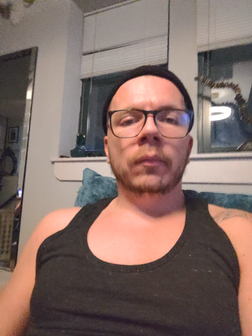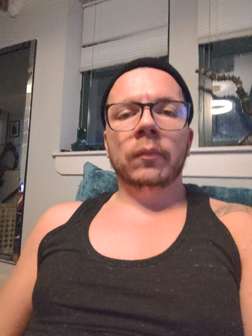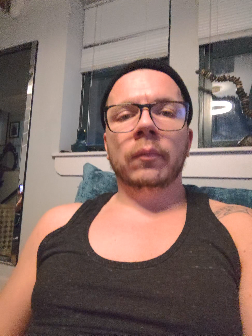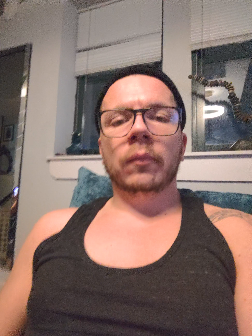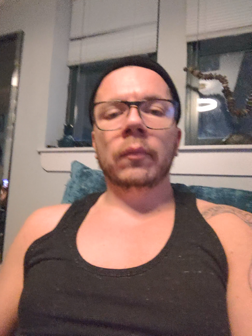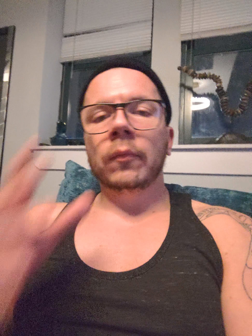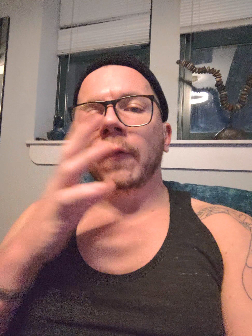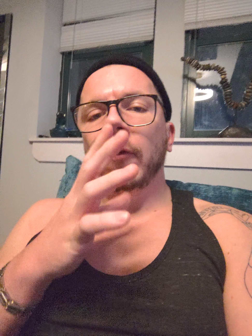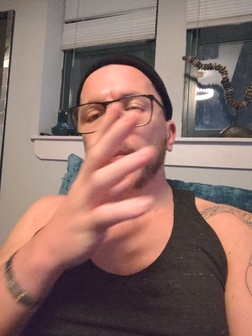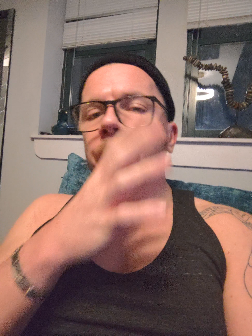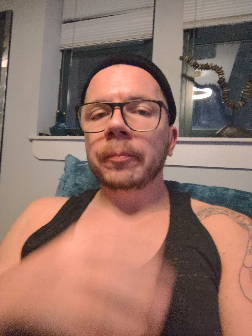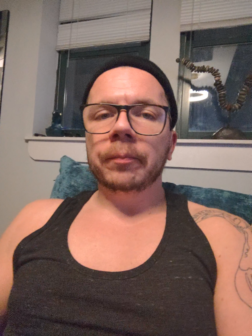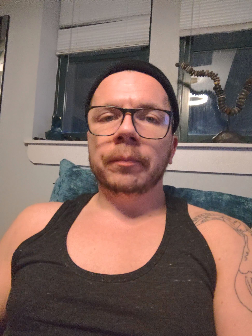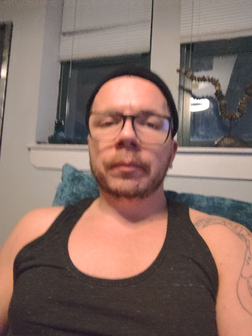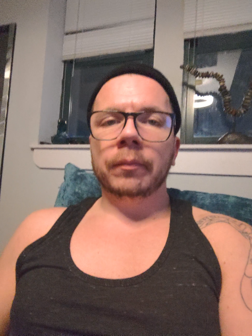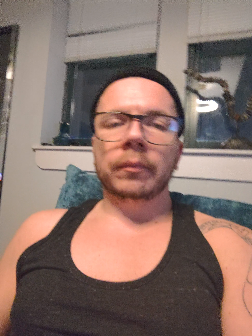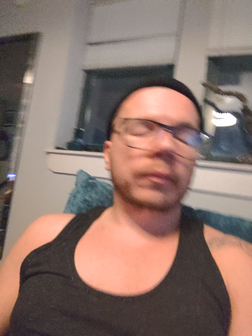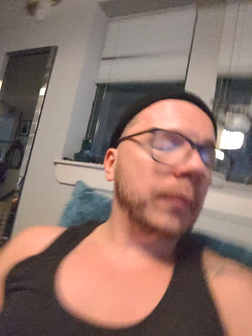farm